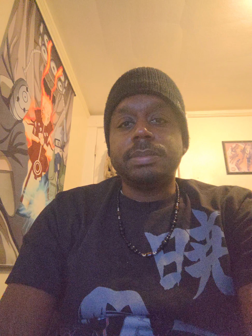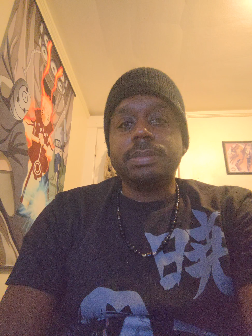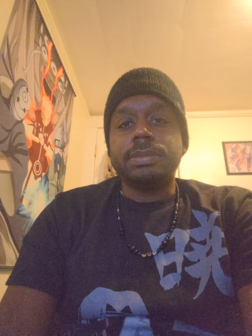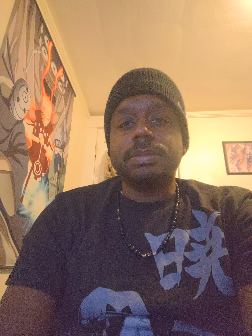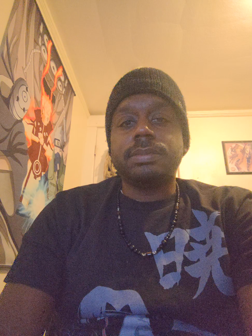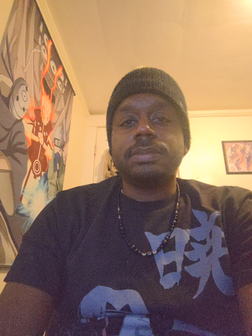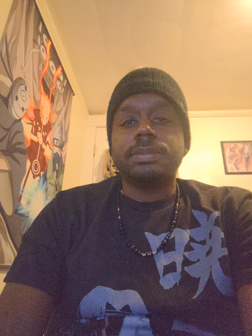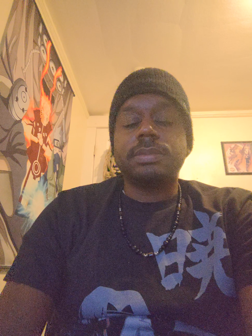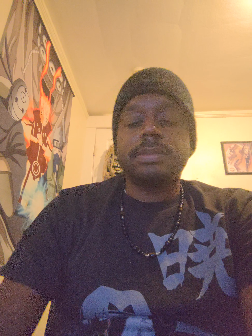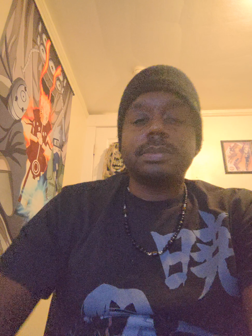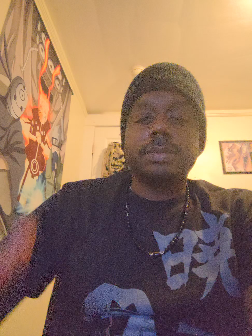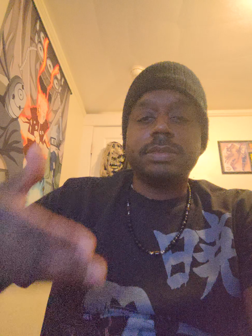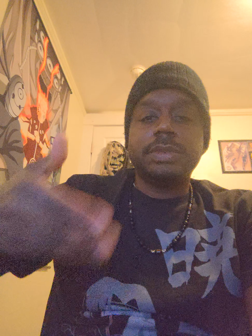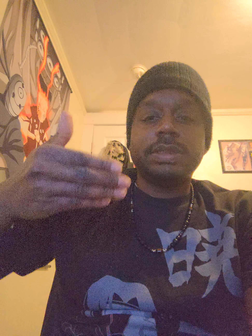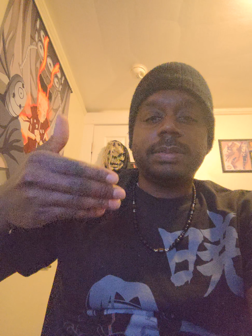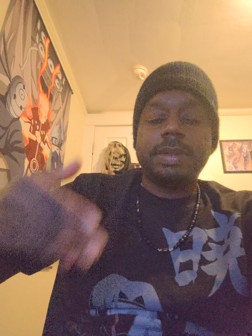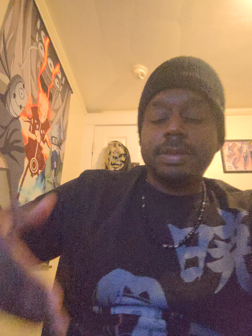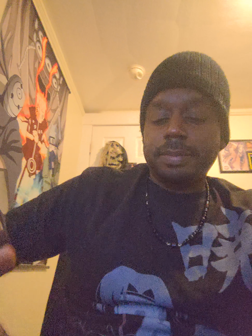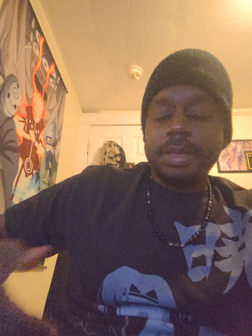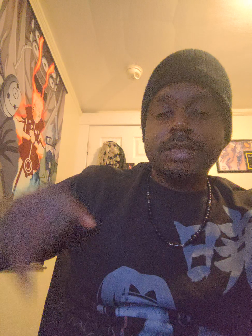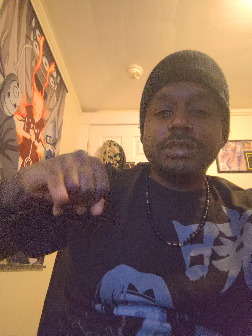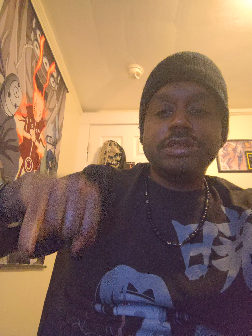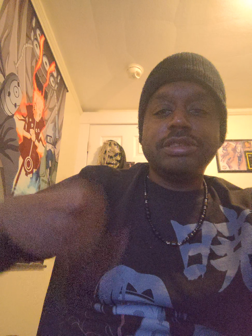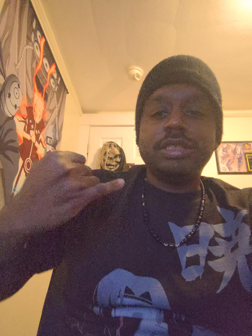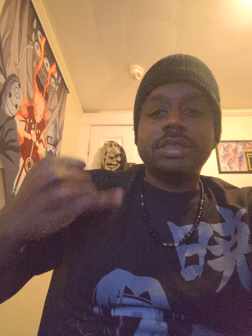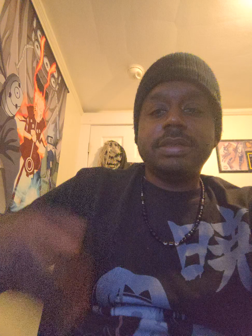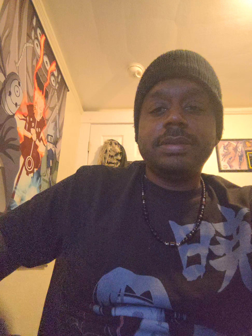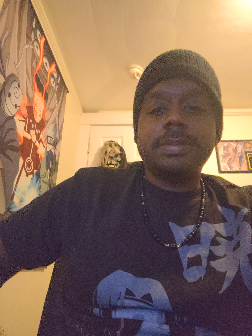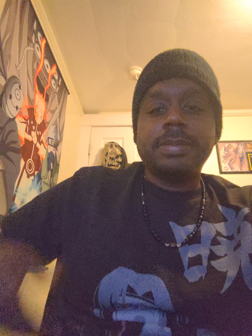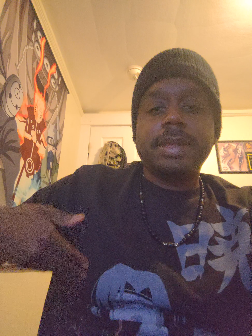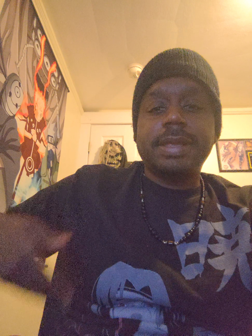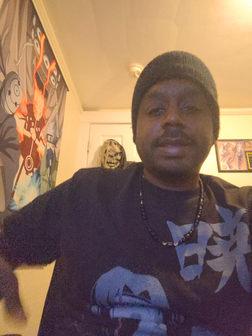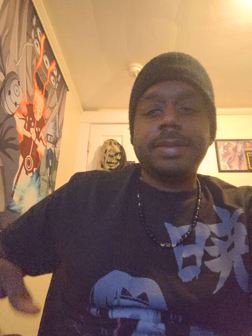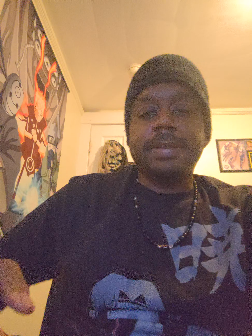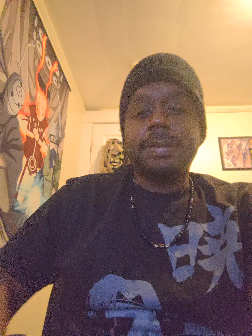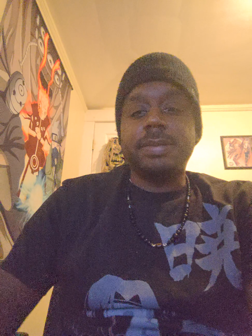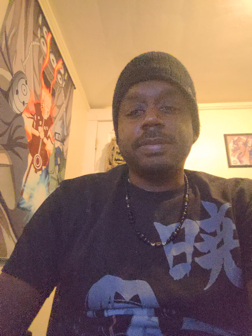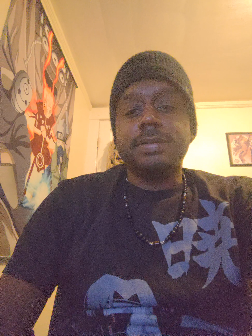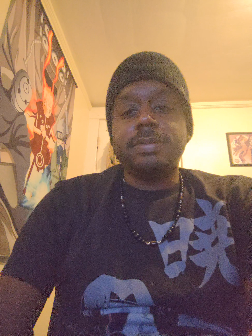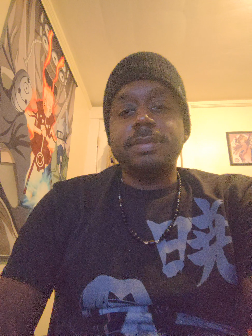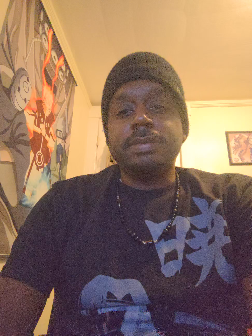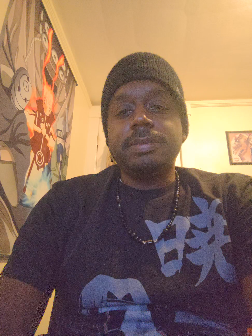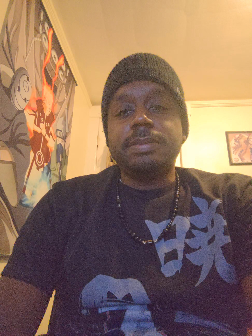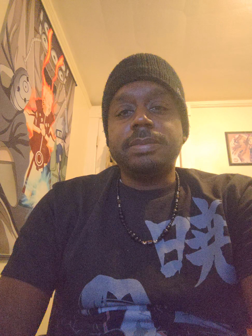jeans